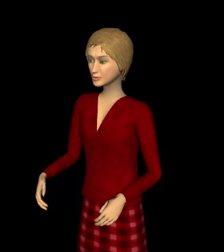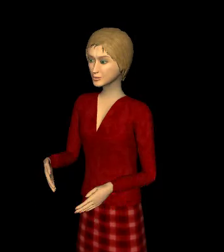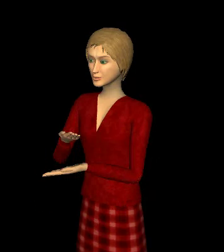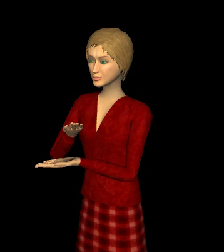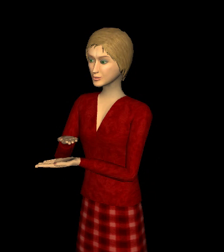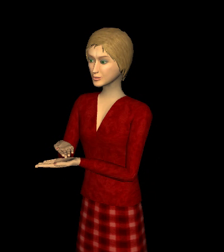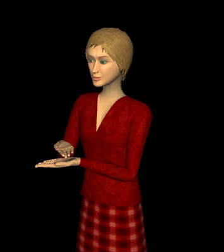يثبت